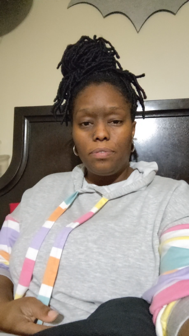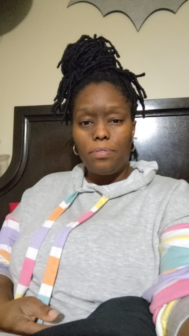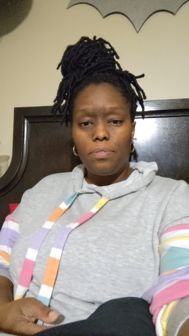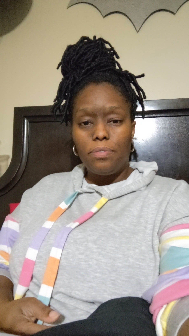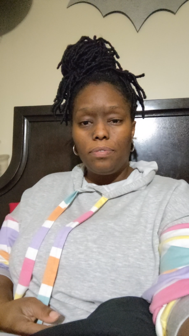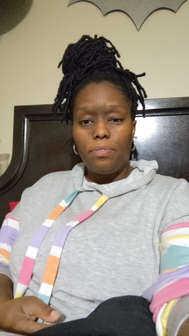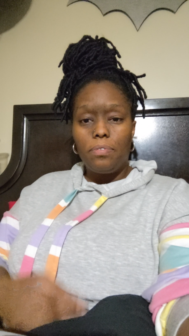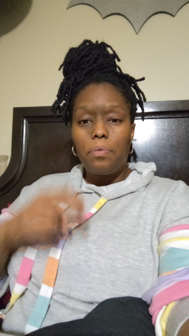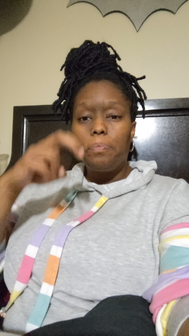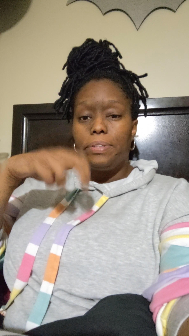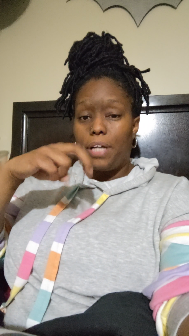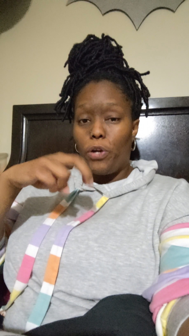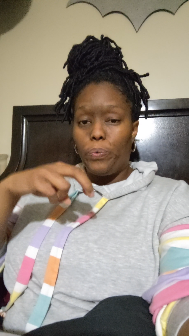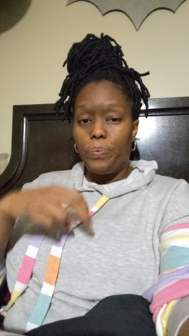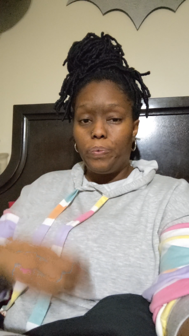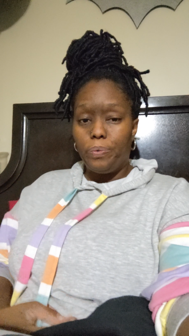potato